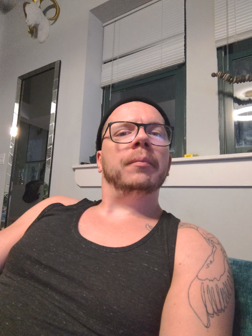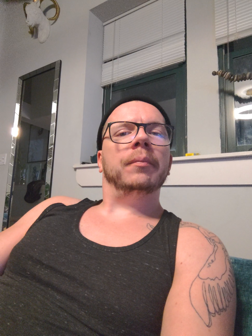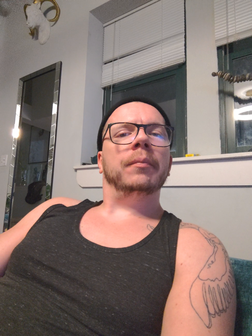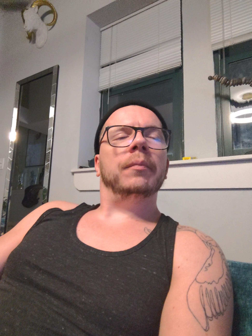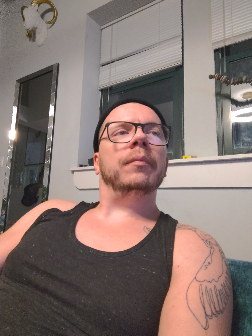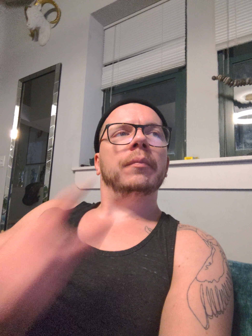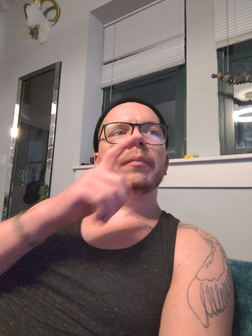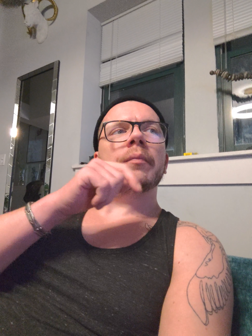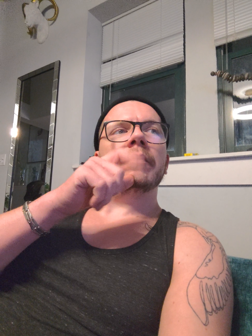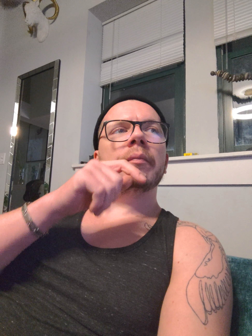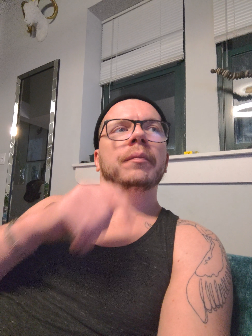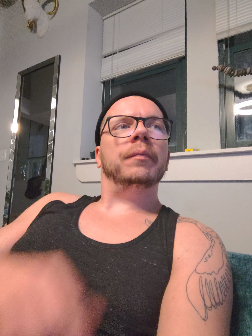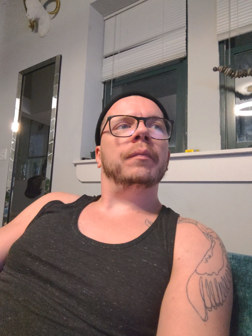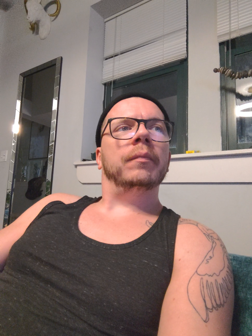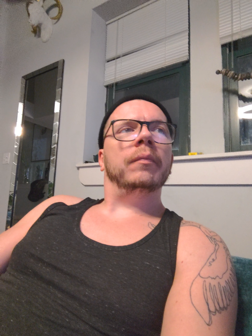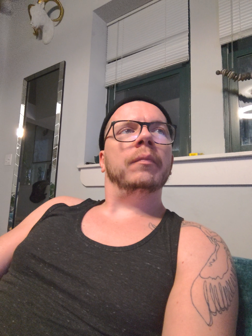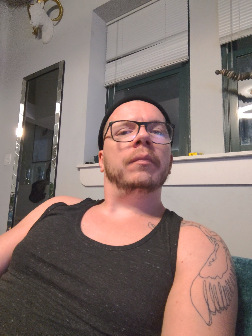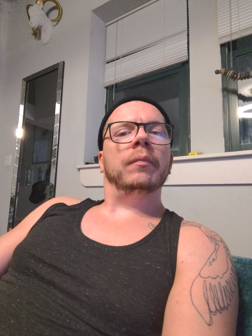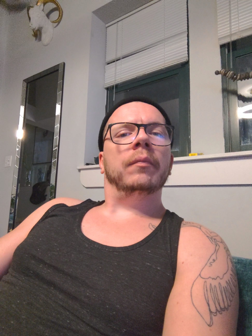who